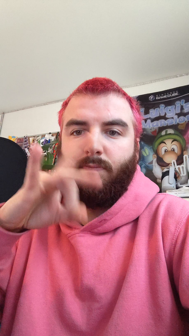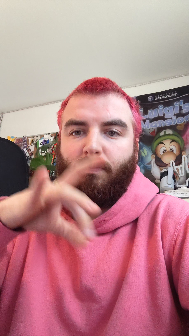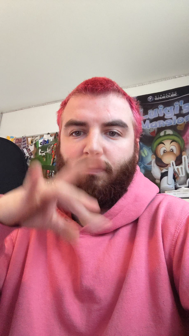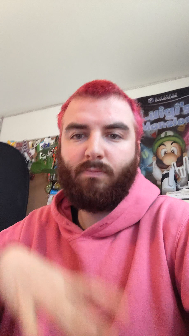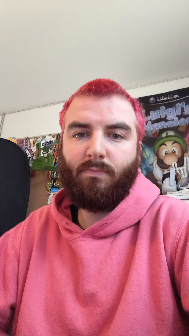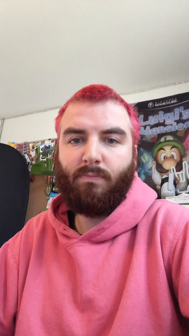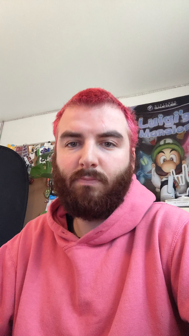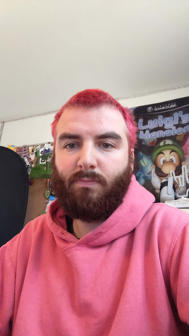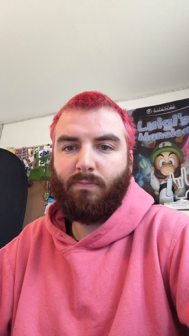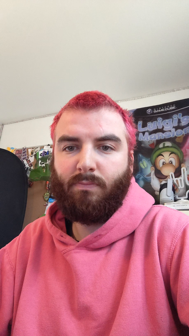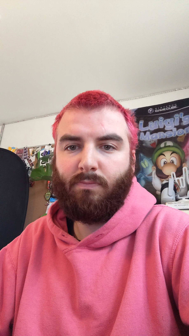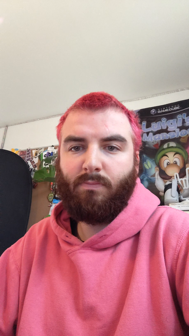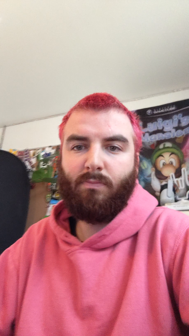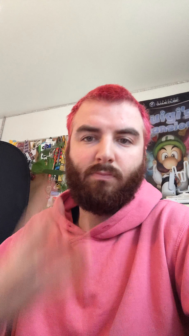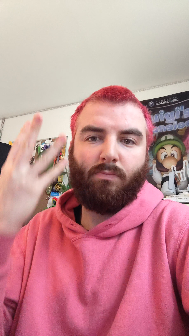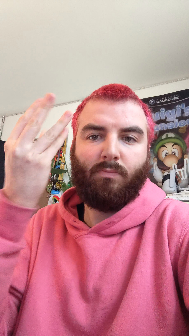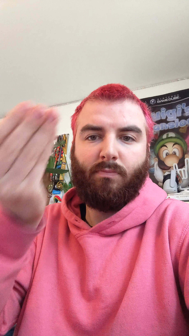going to